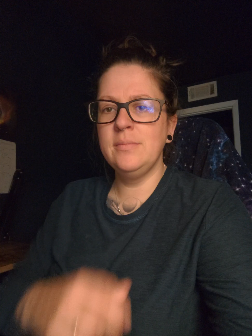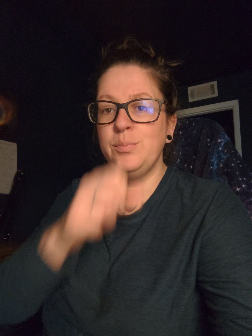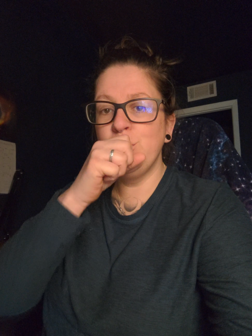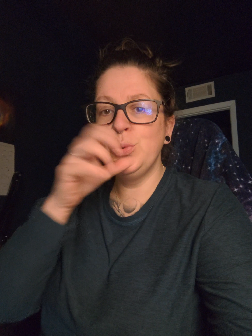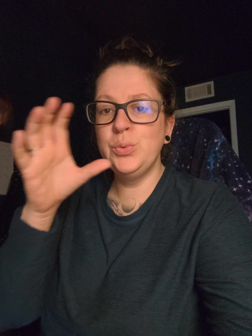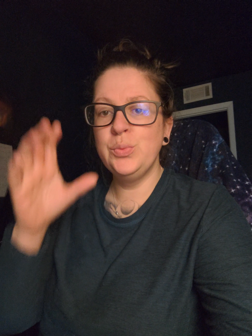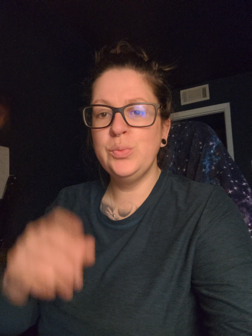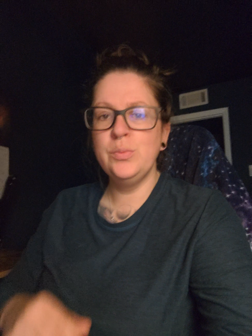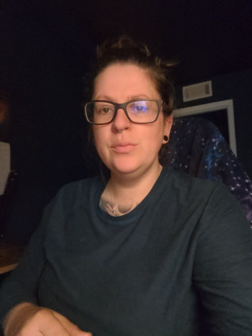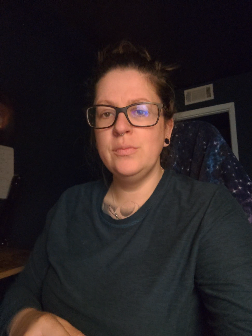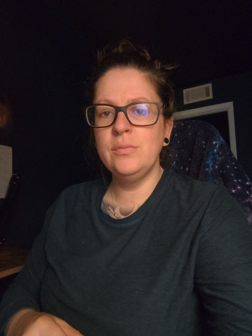balloon